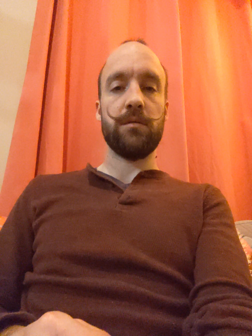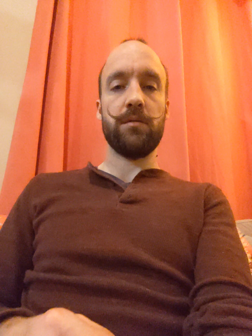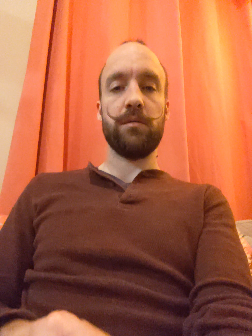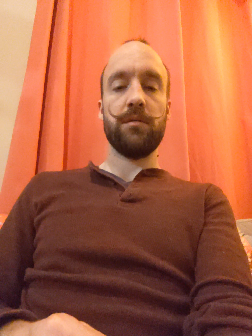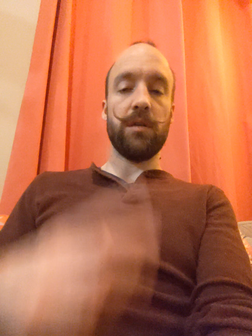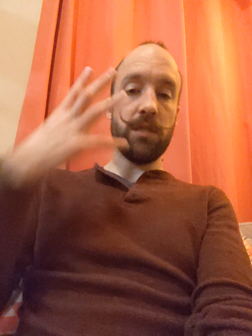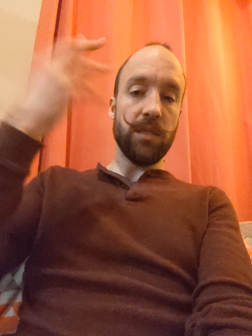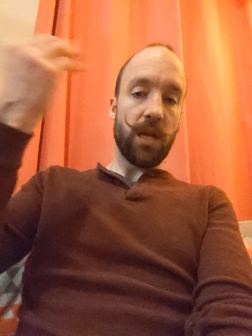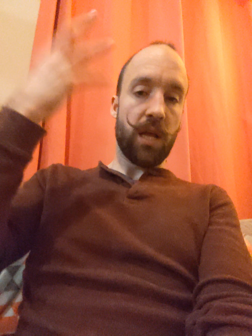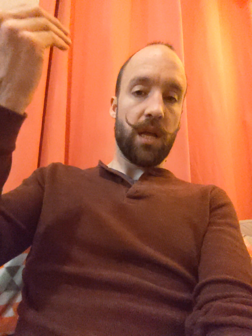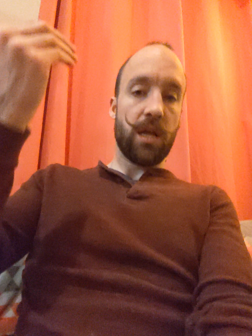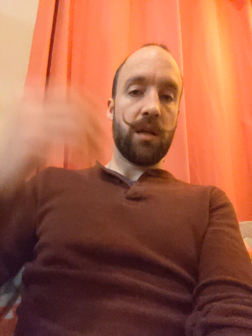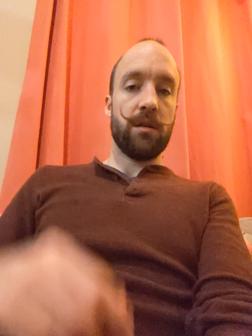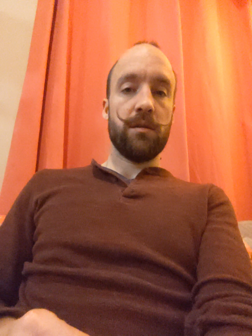outside